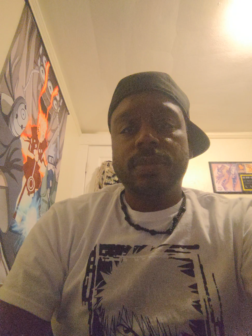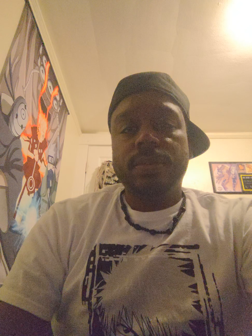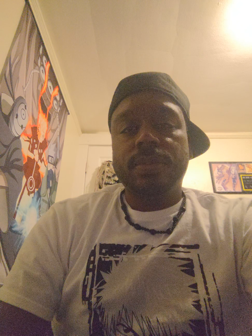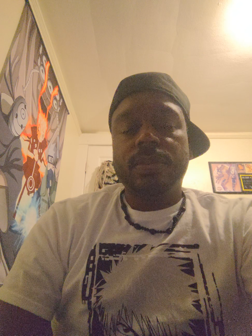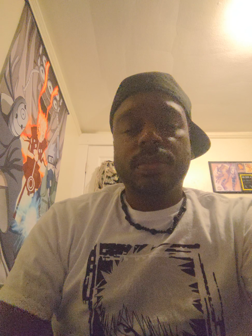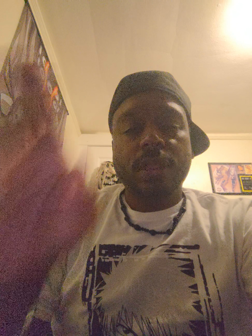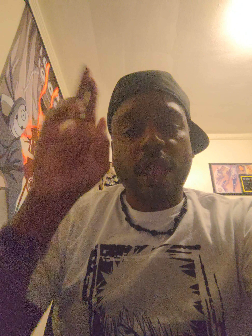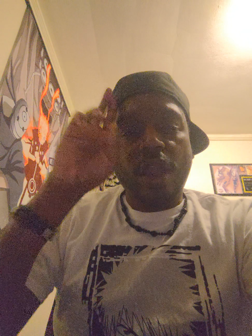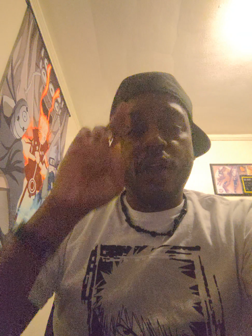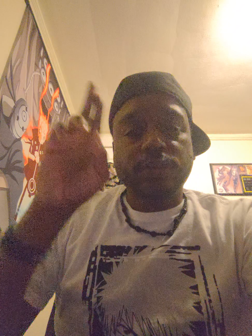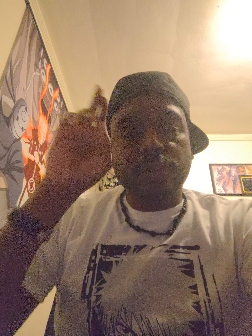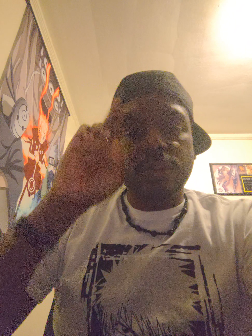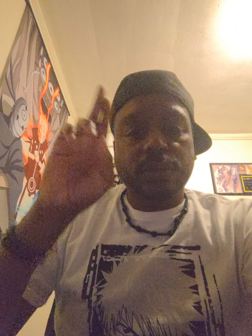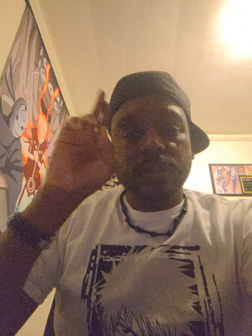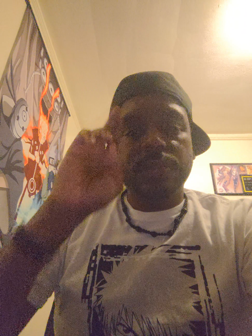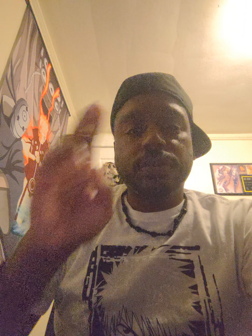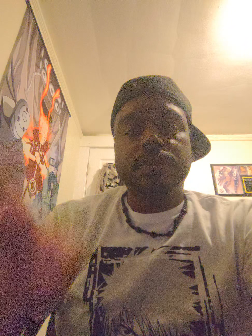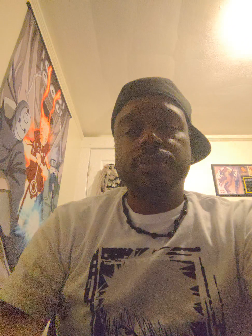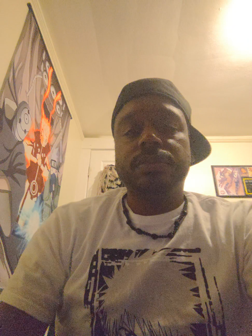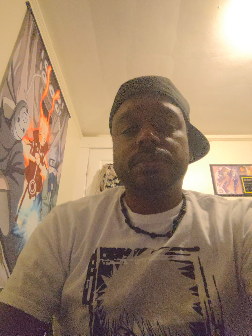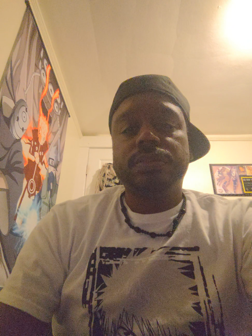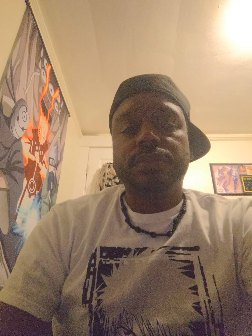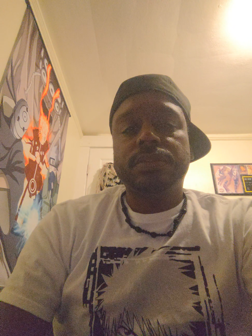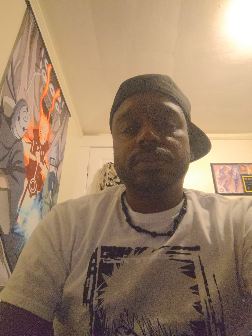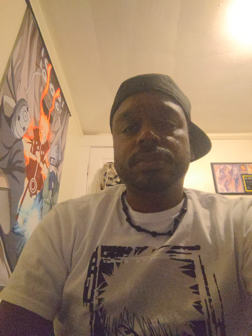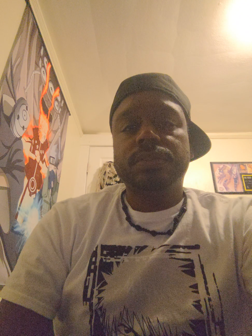uncle